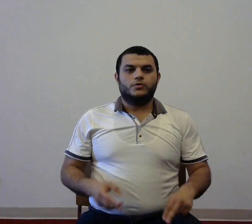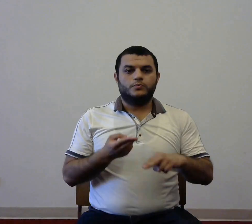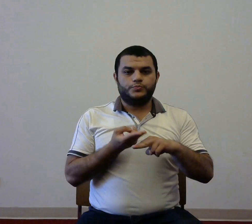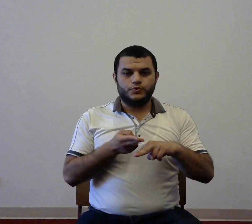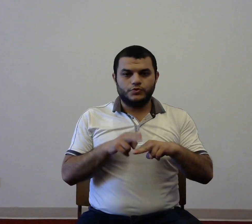bu